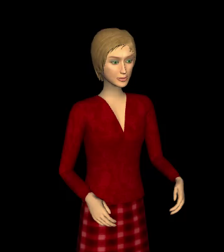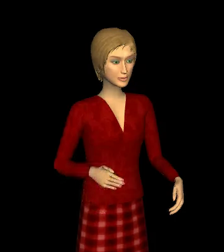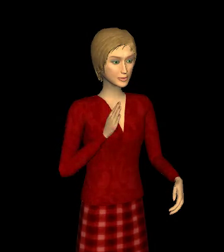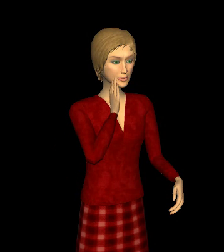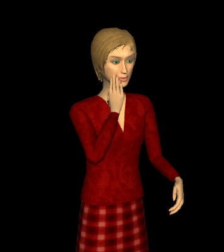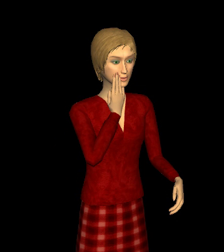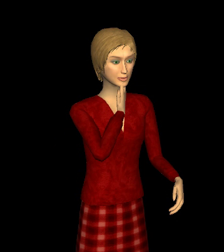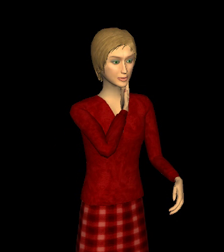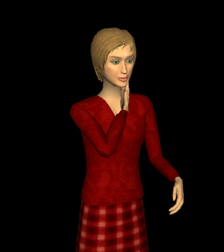جانفي